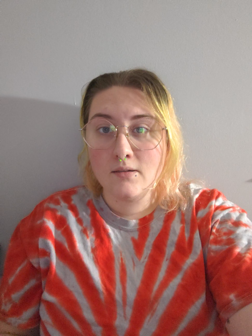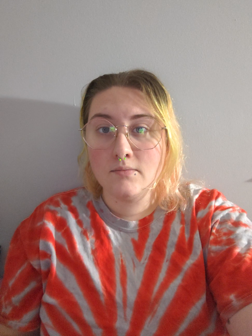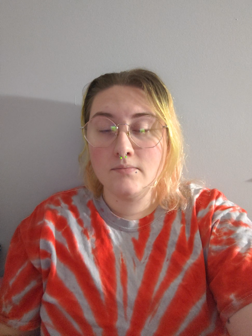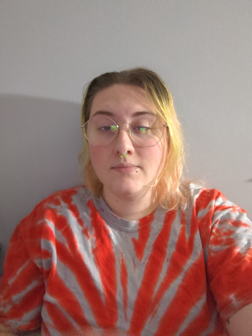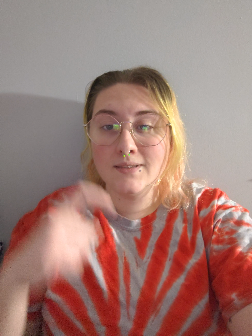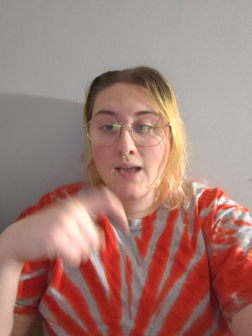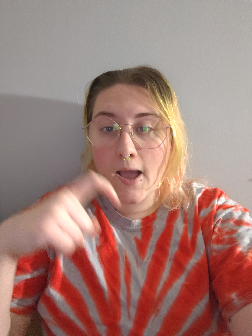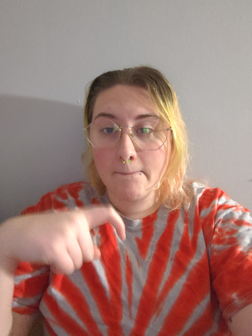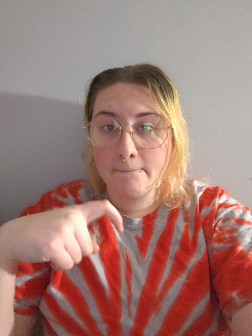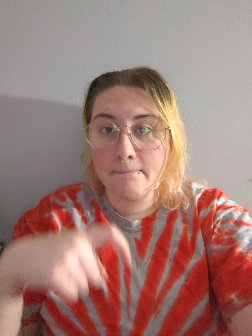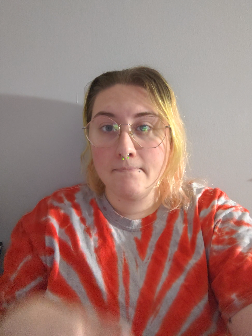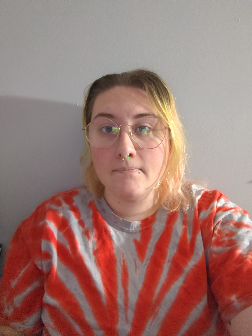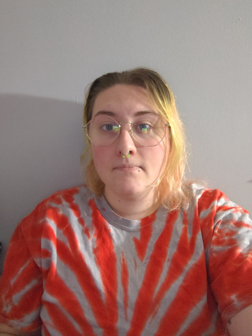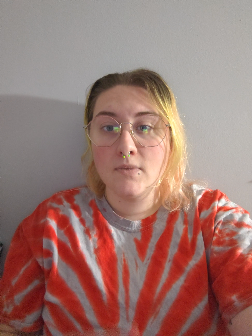time